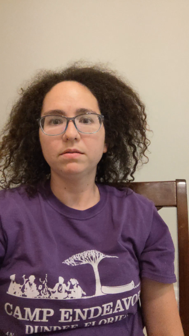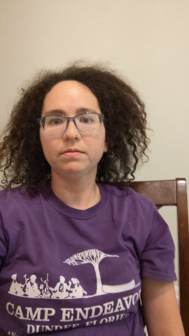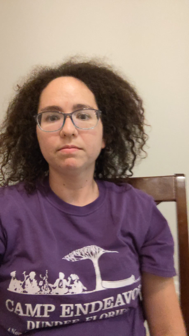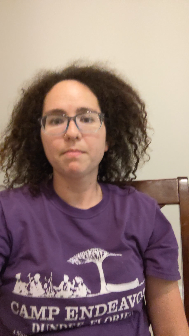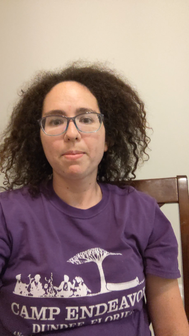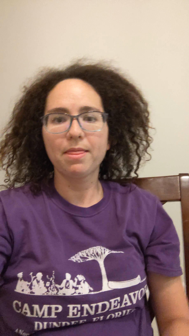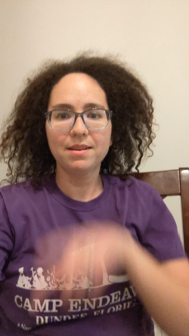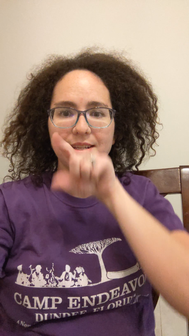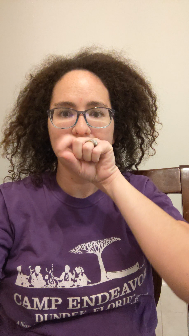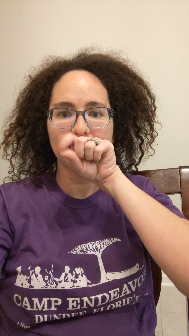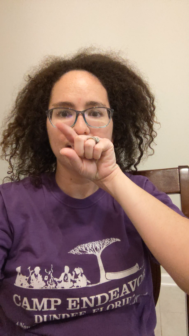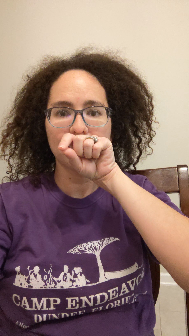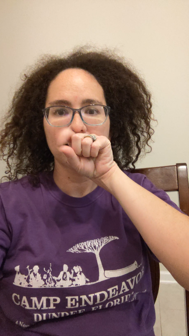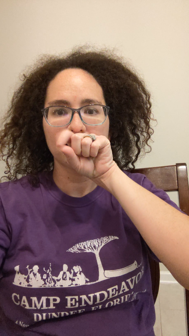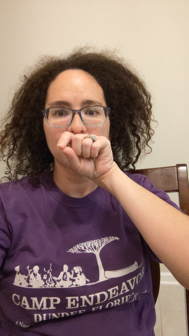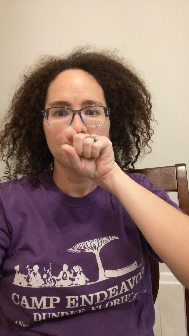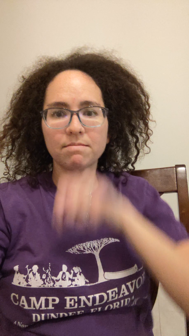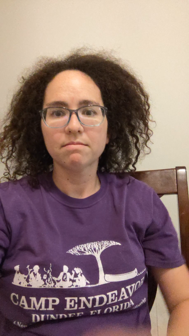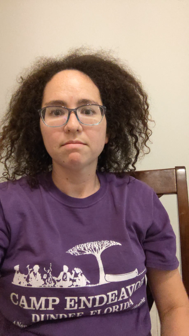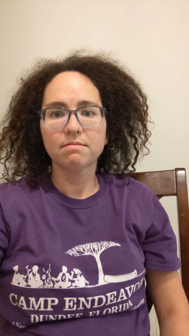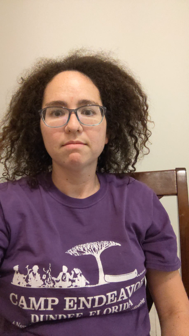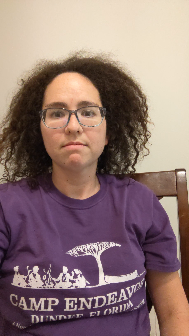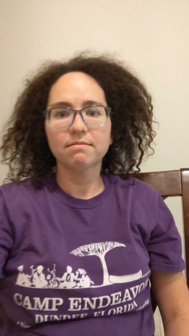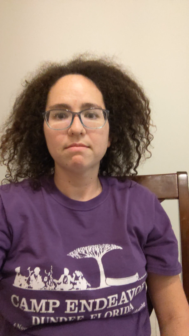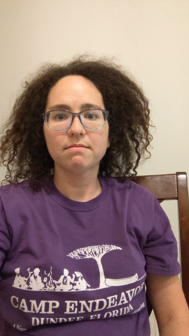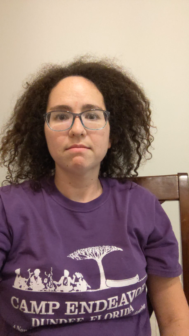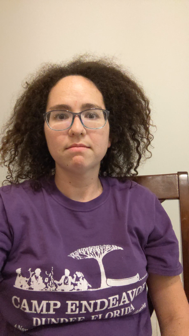chicken